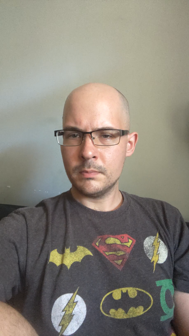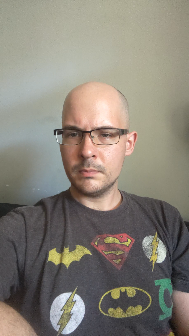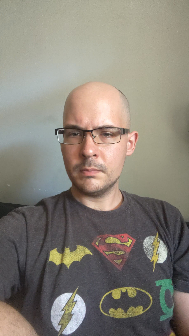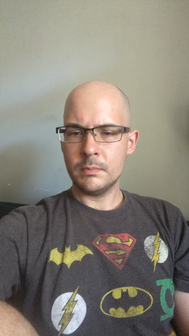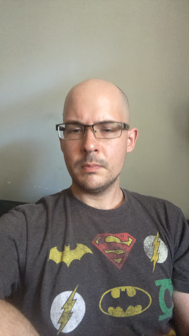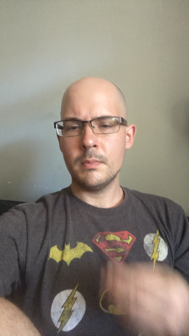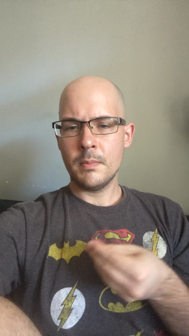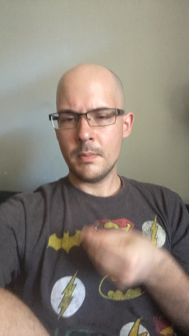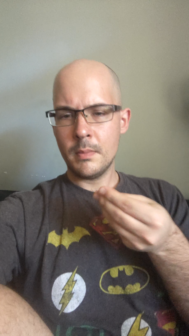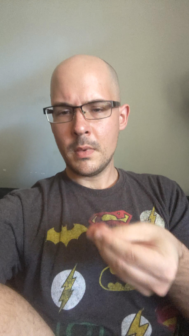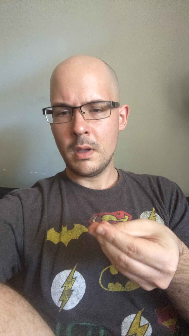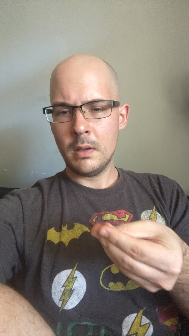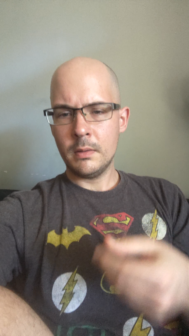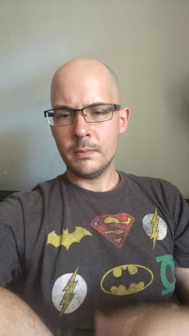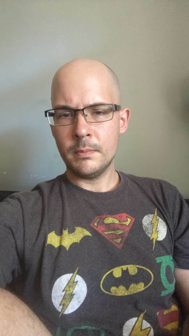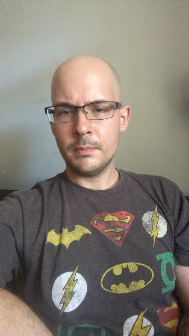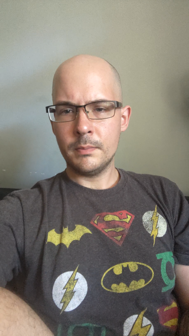buy